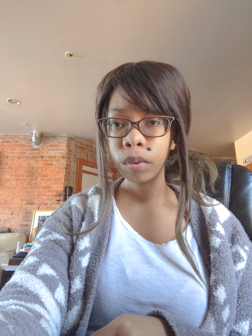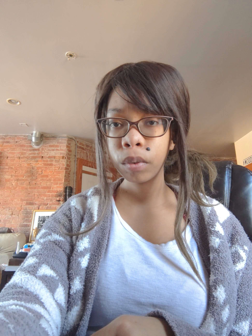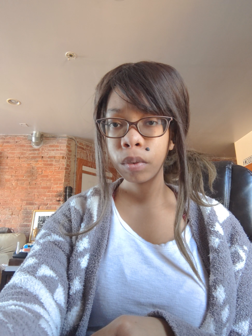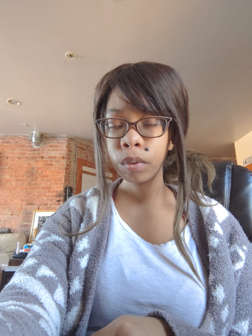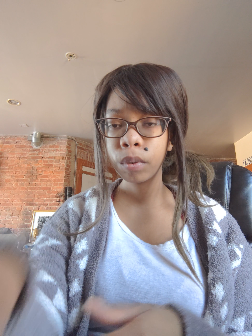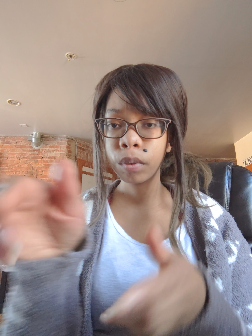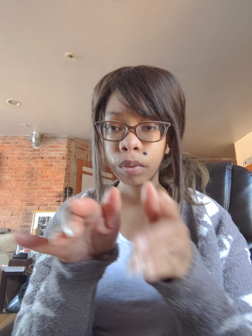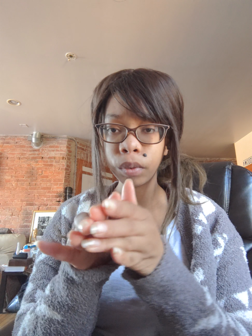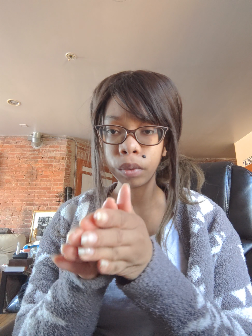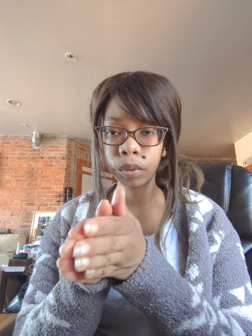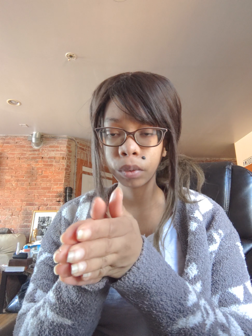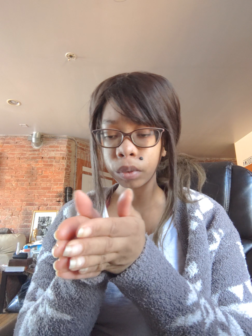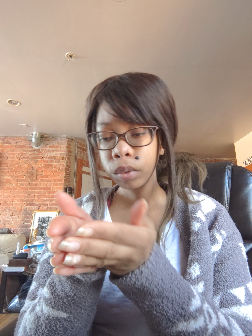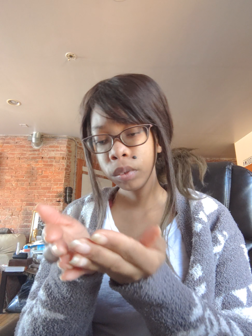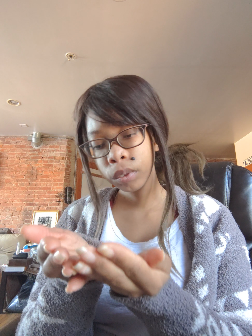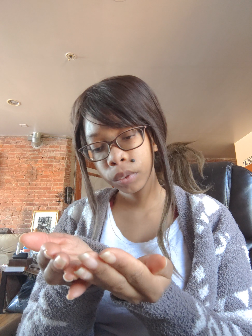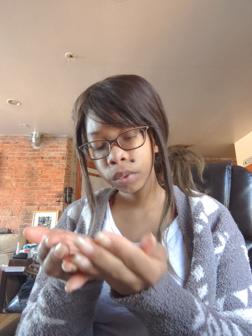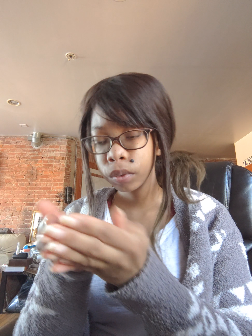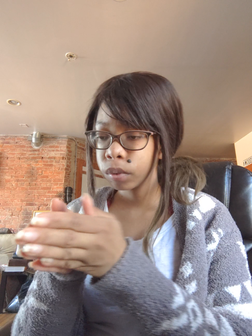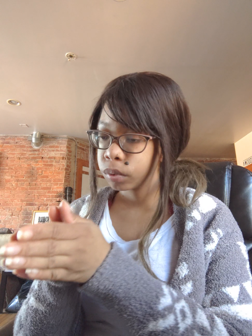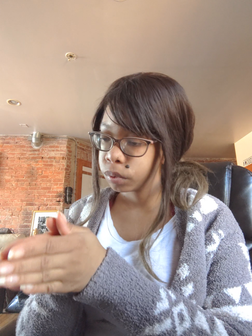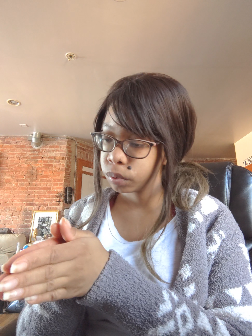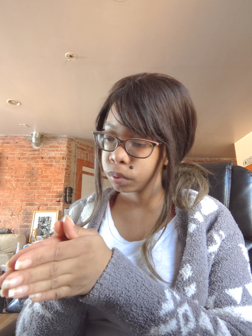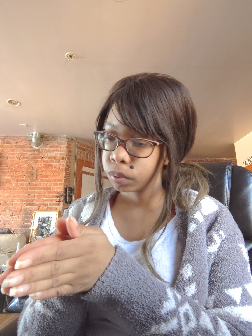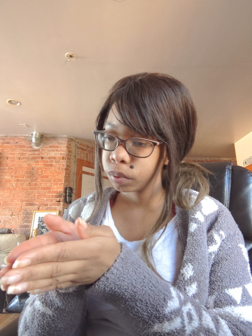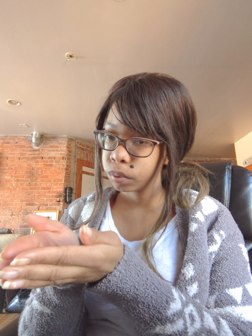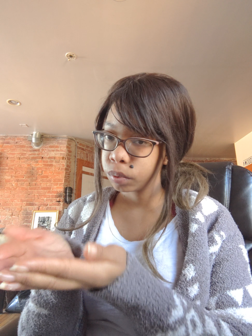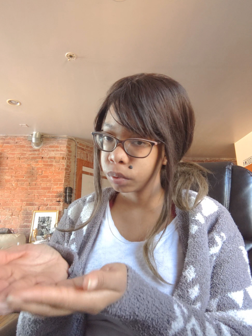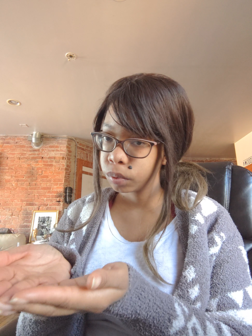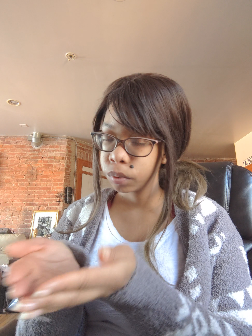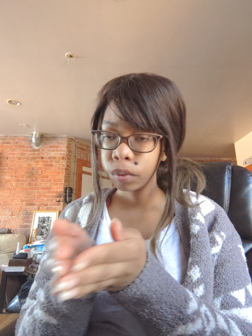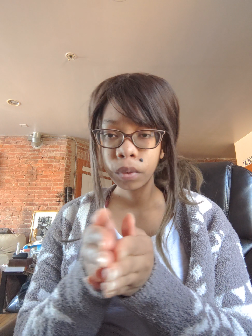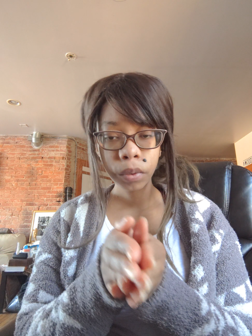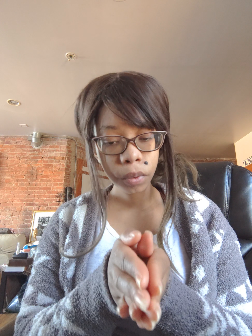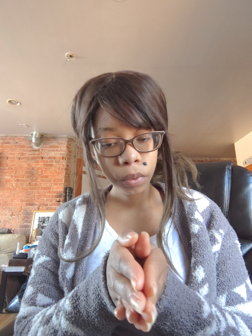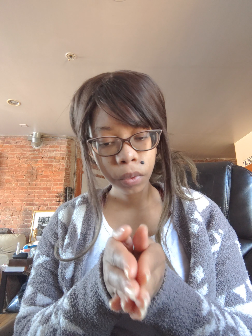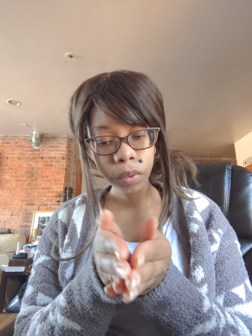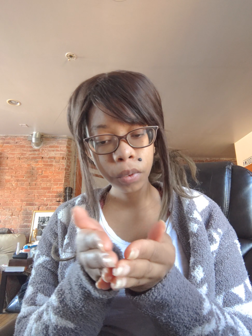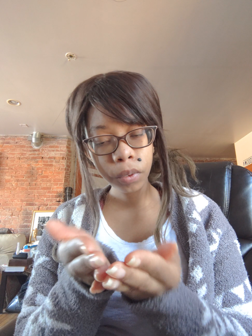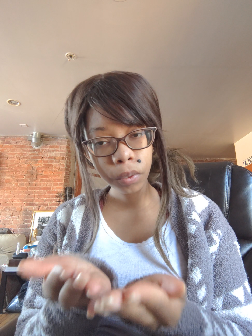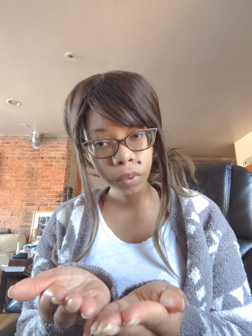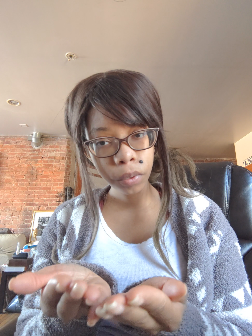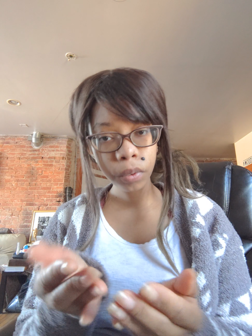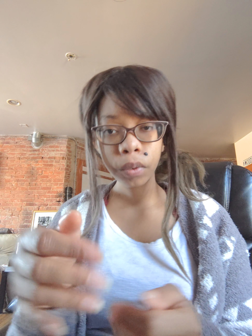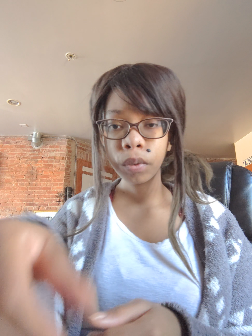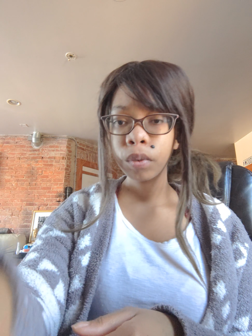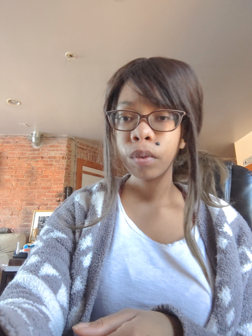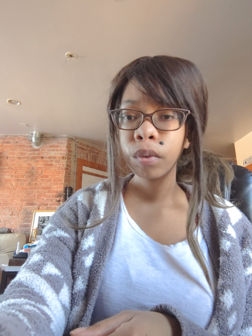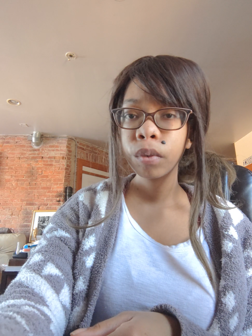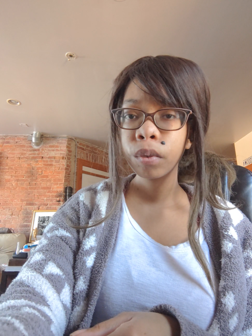book